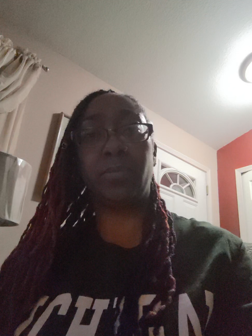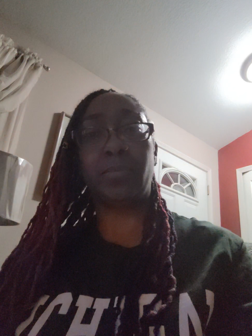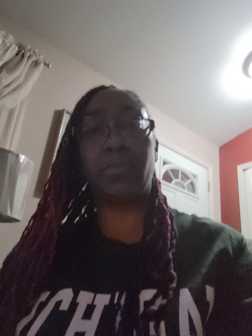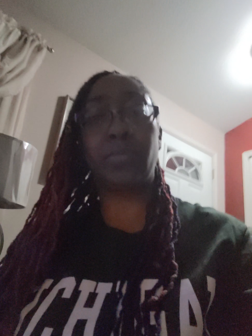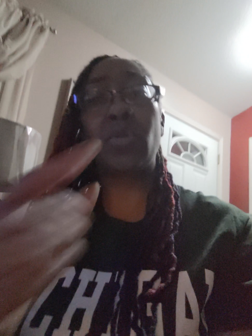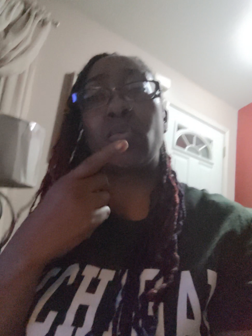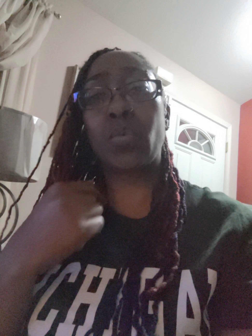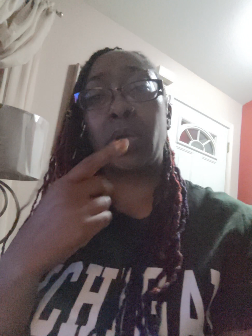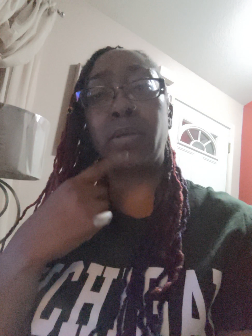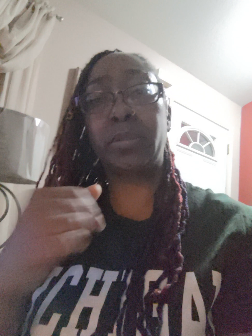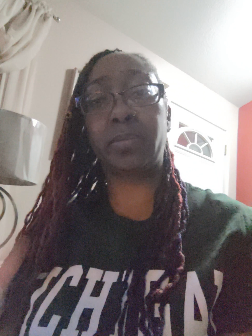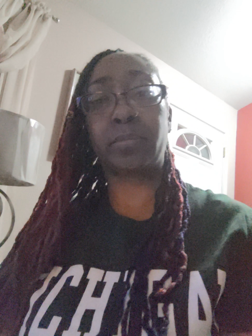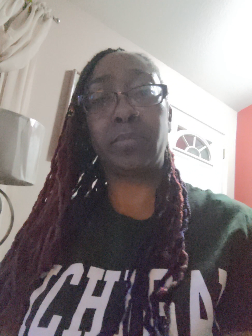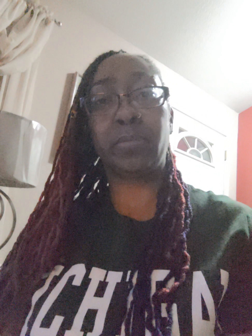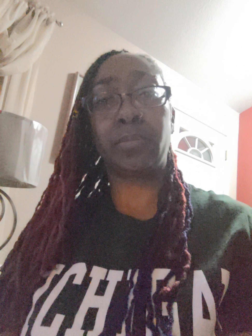red